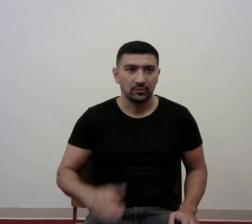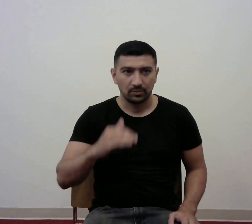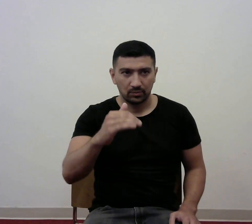sən